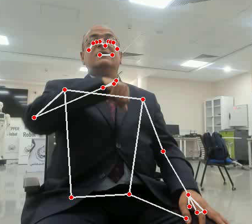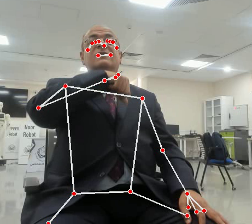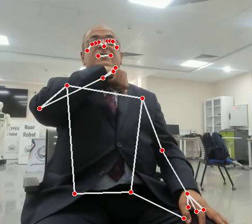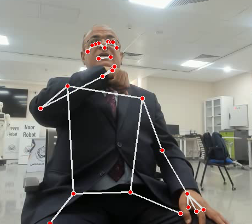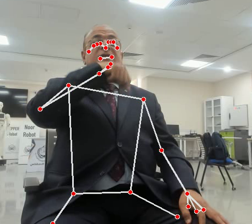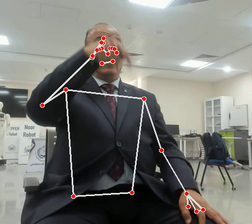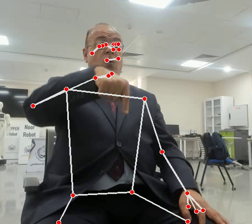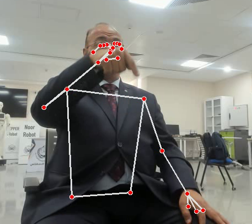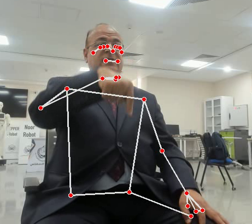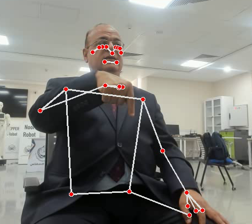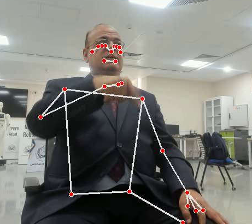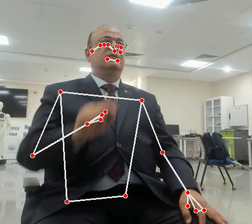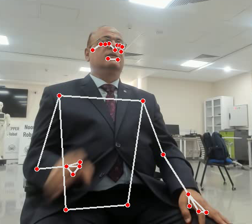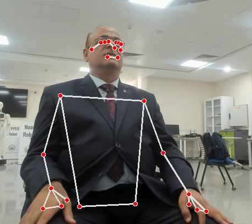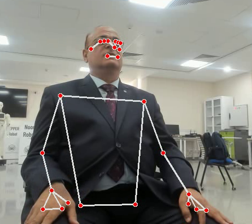delwaty